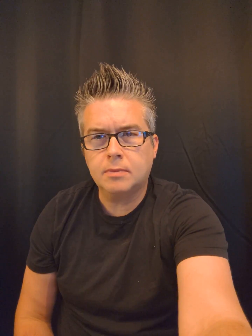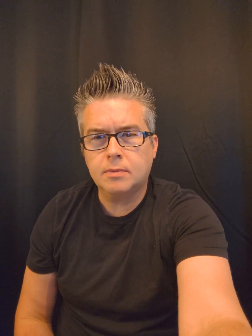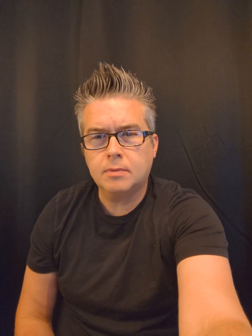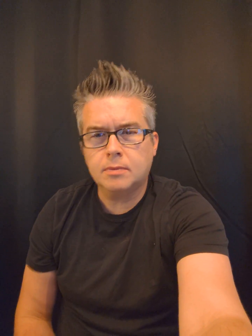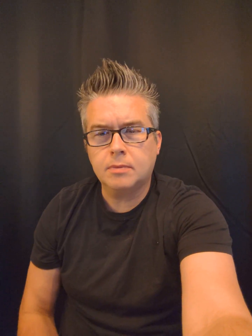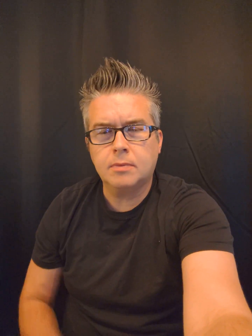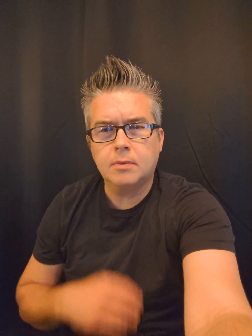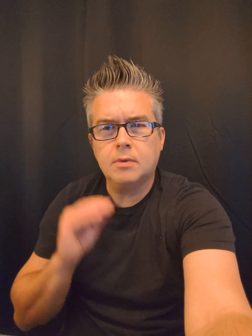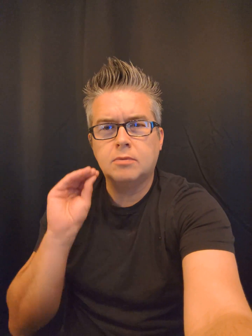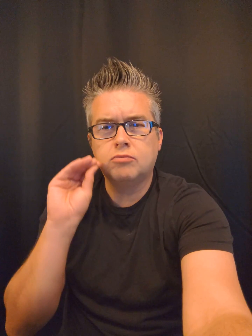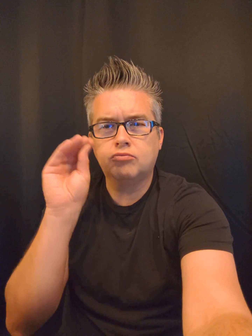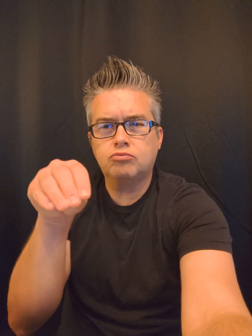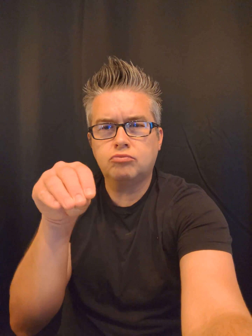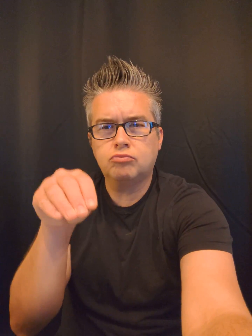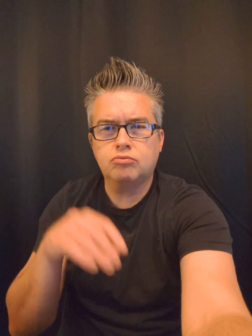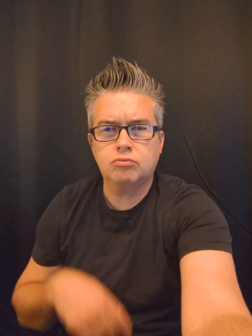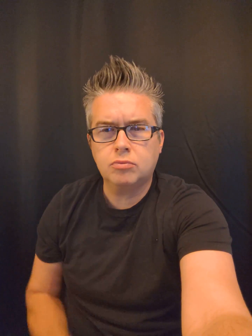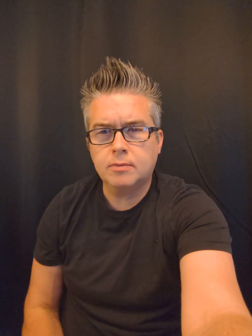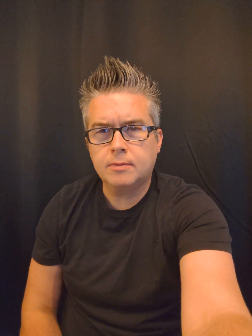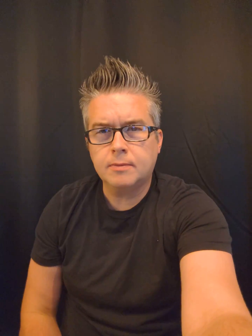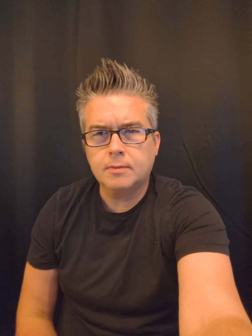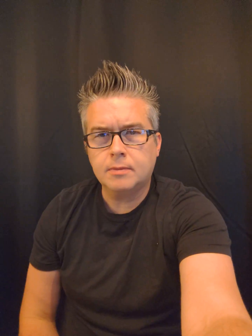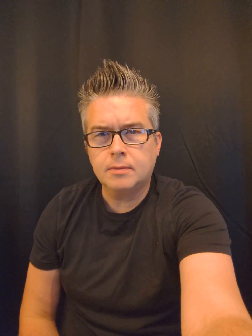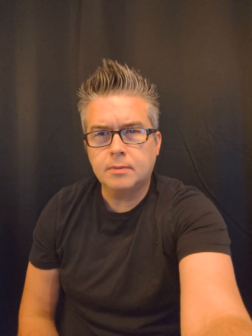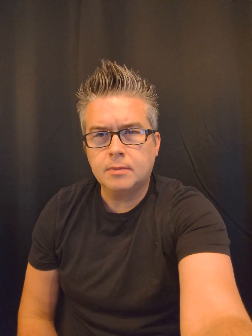put